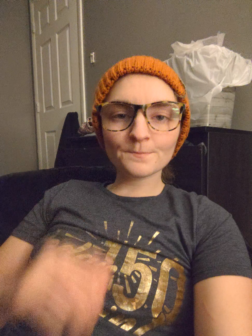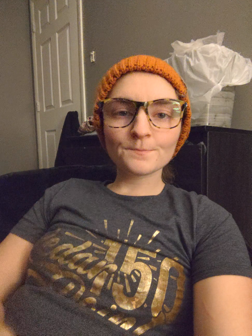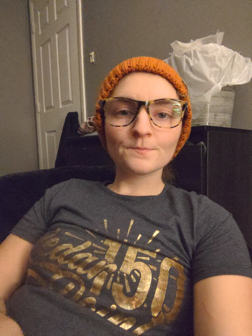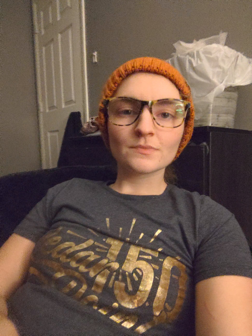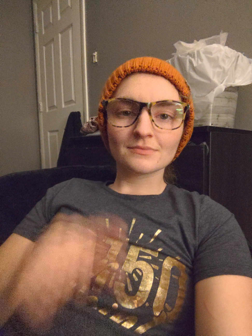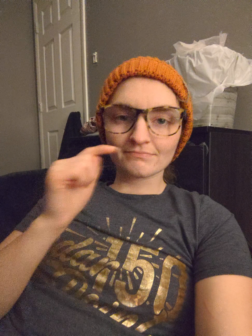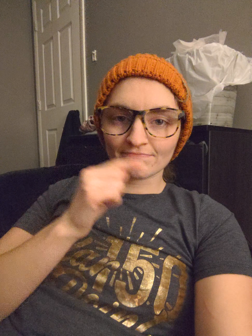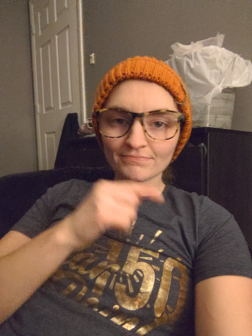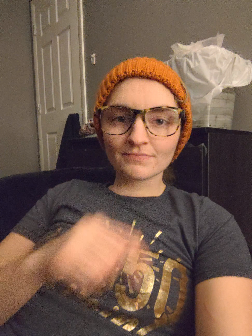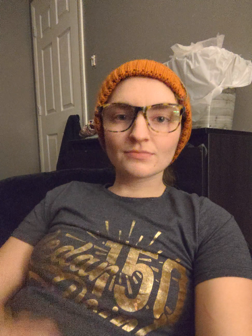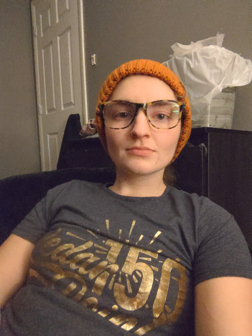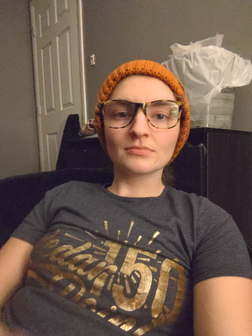toothbrush